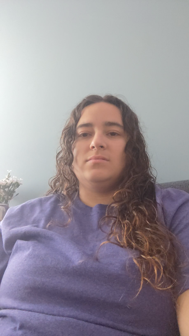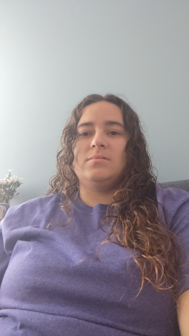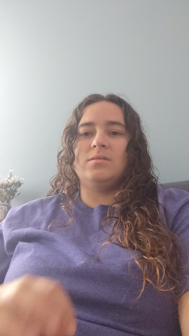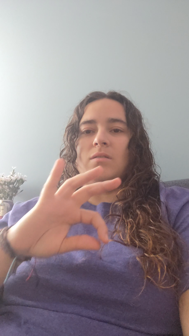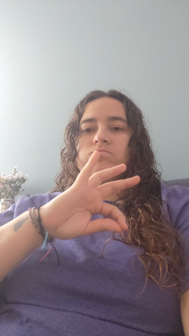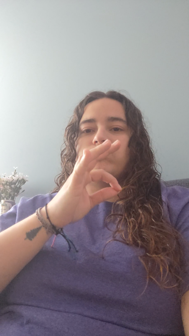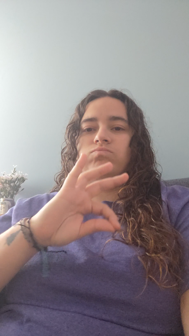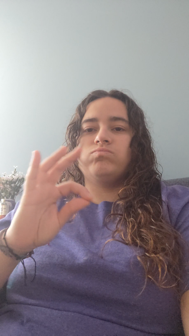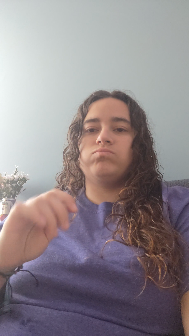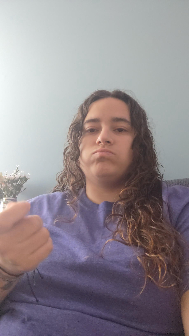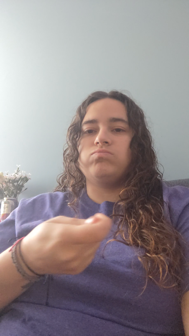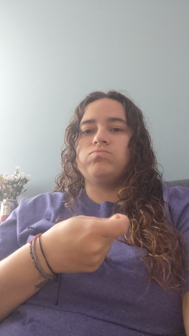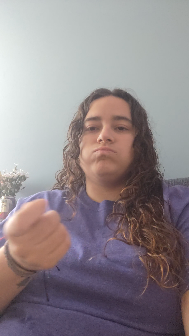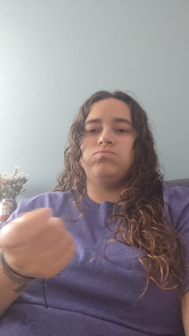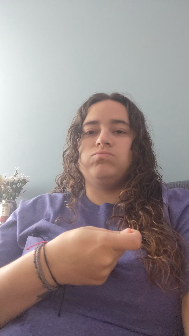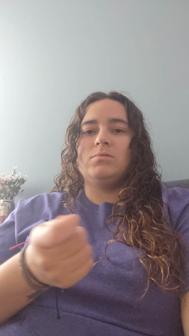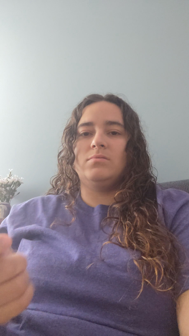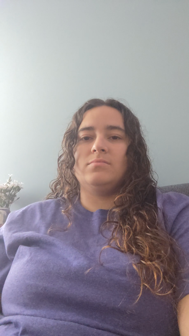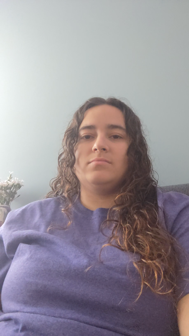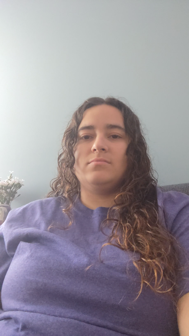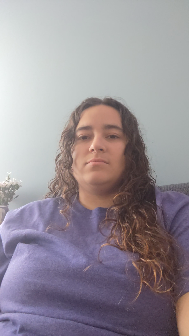hose